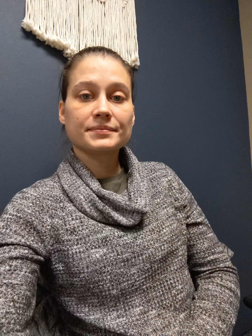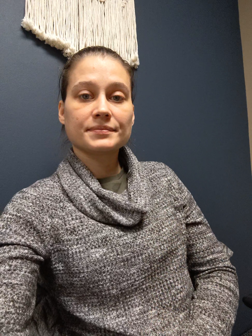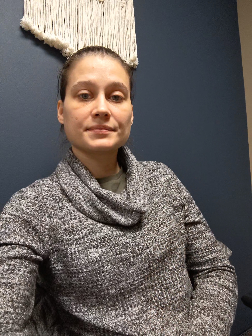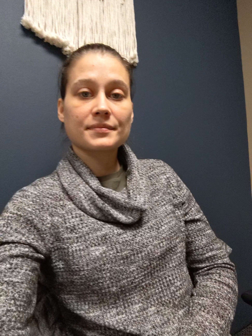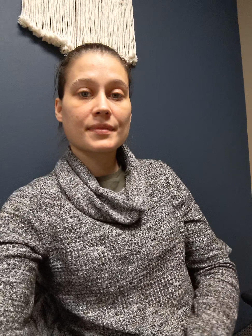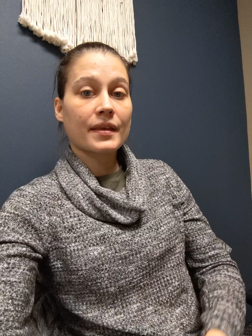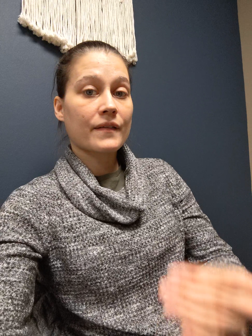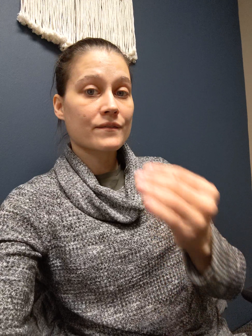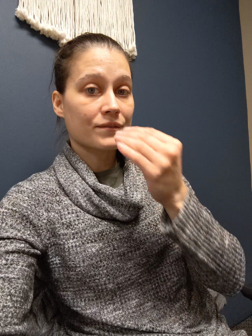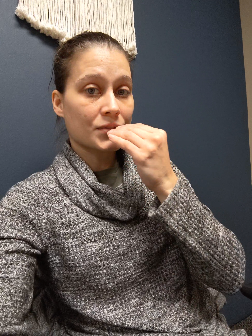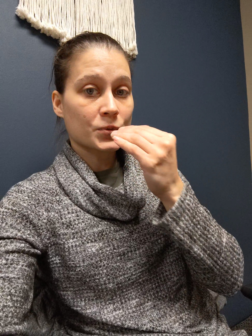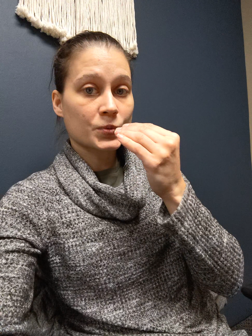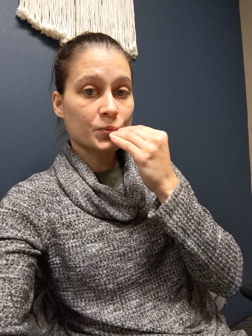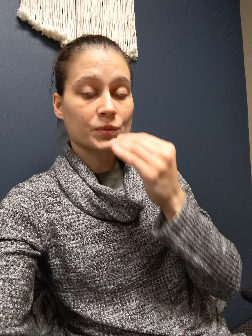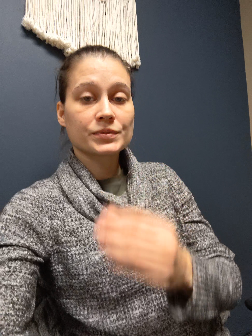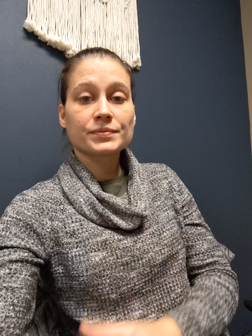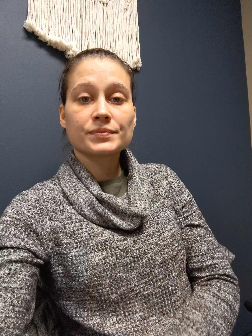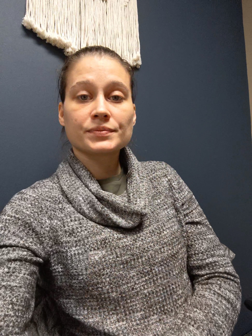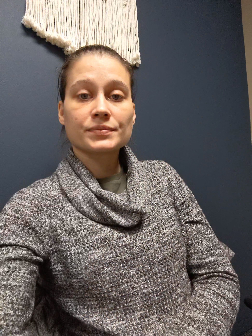food